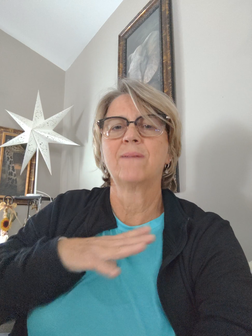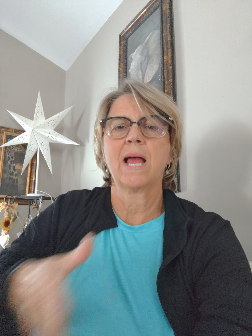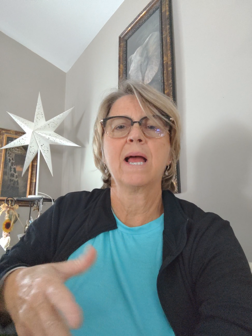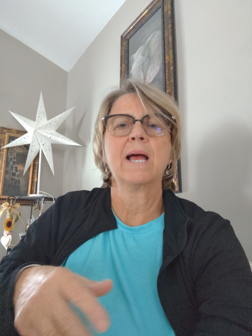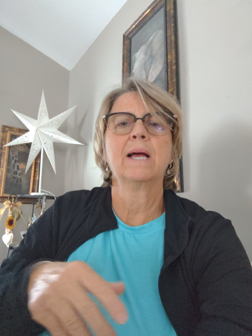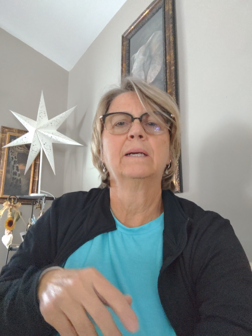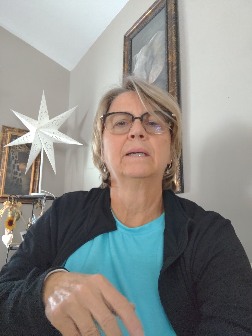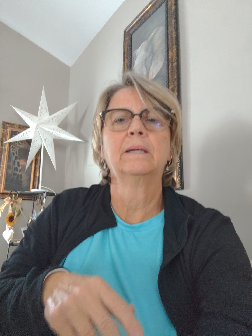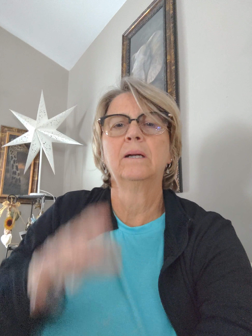fine